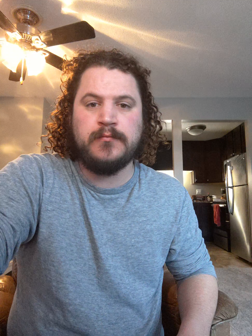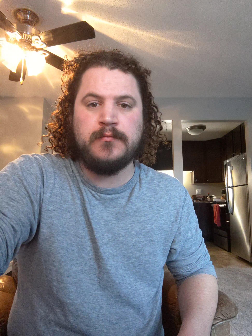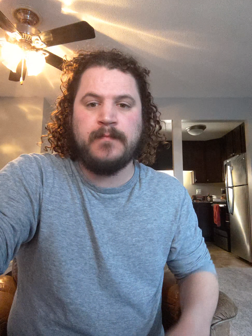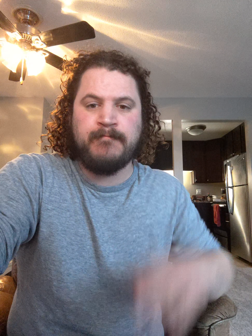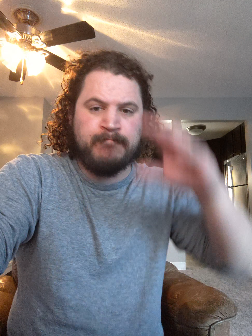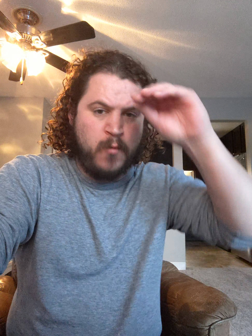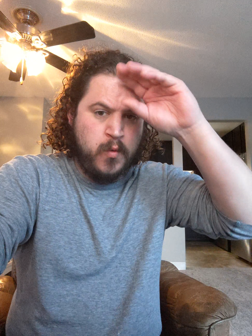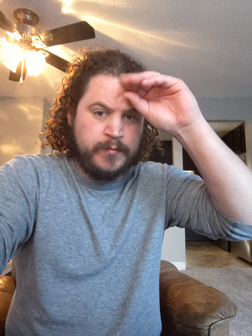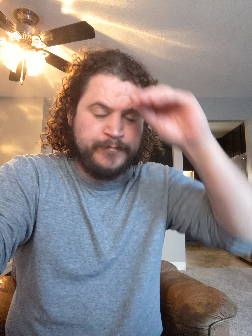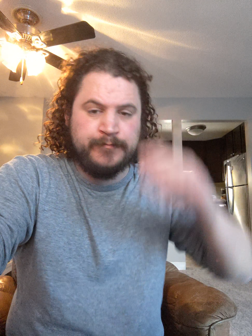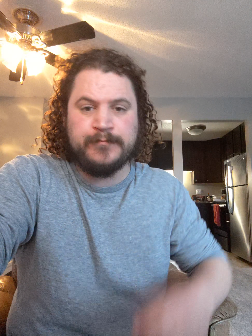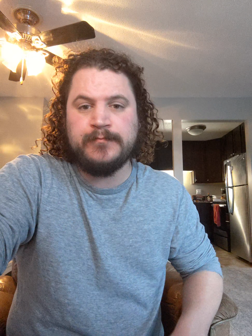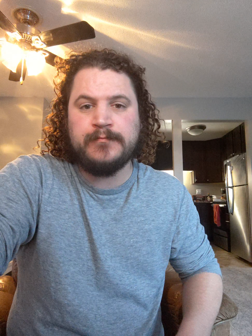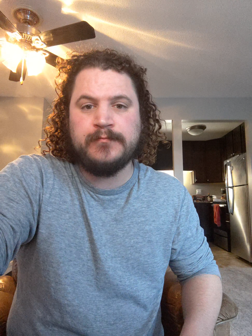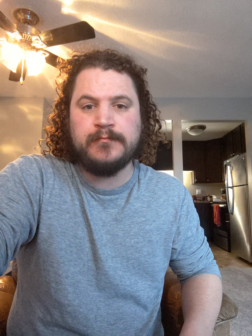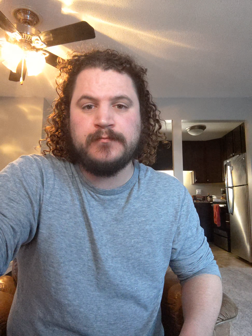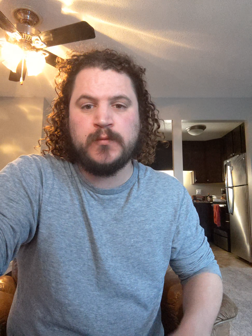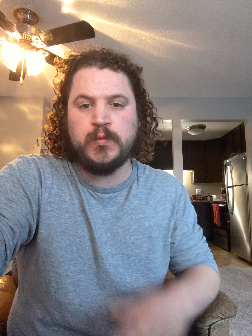boy